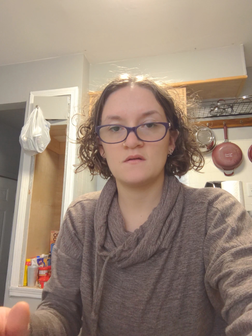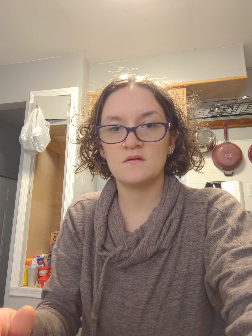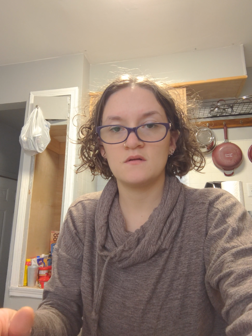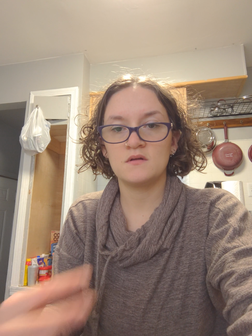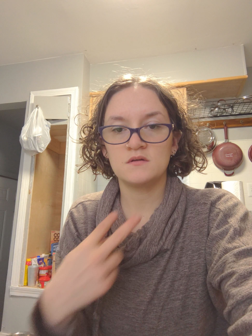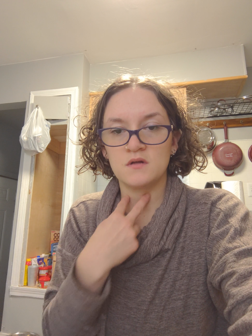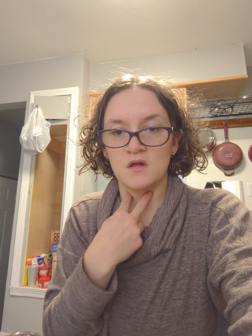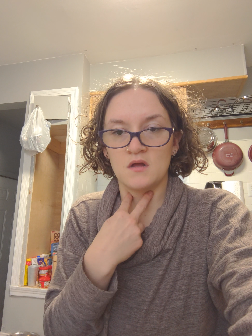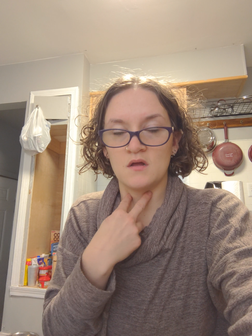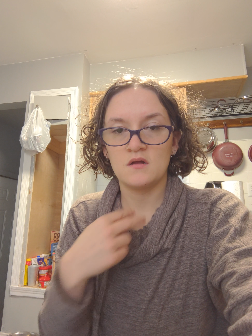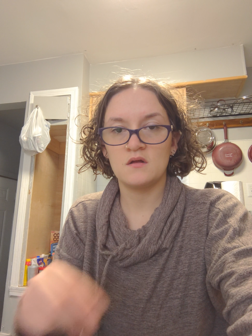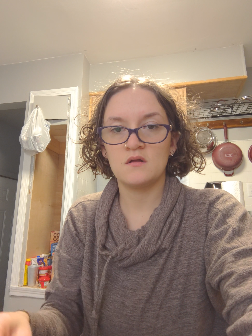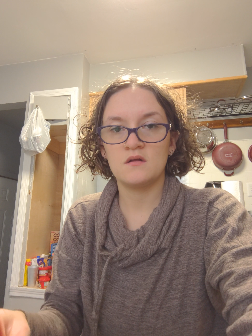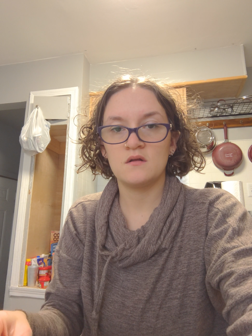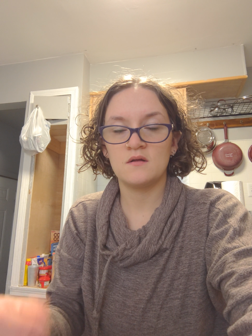stuck